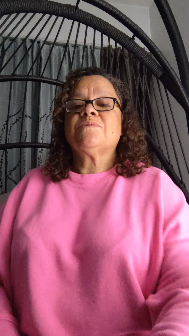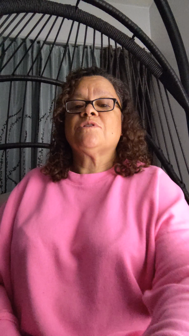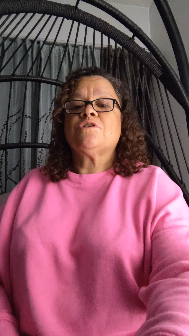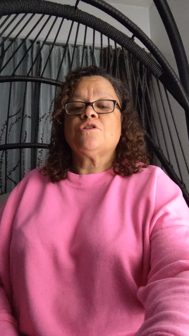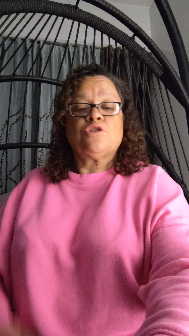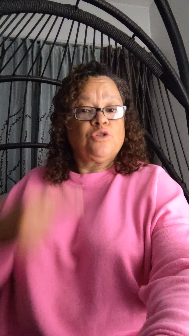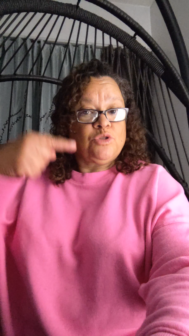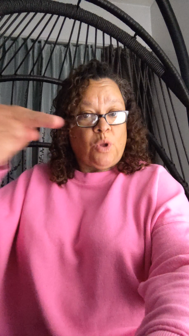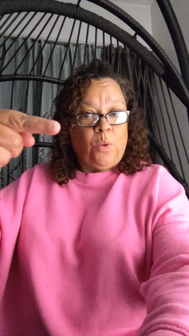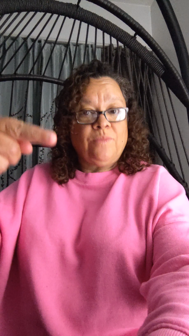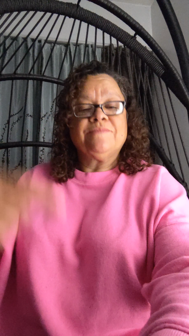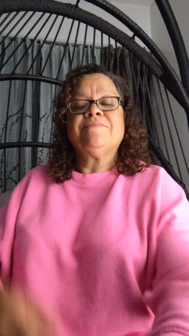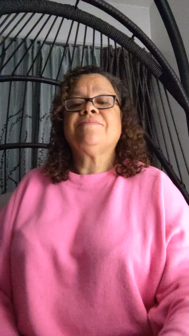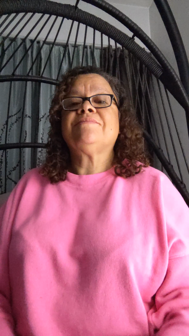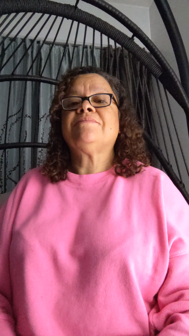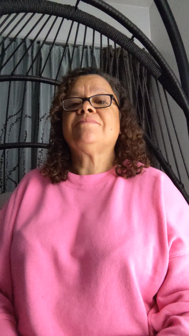show